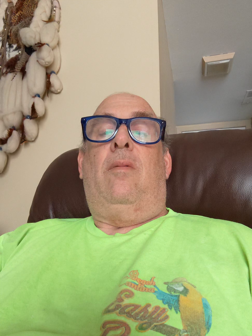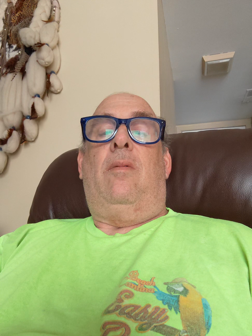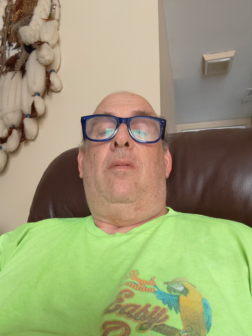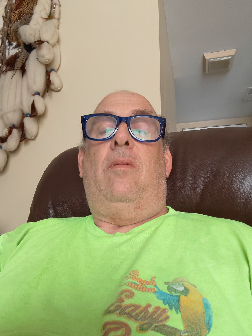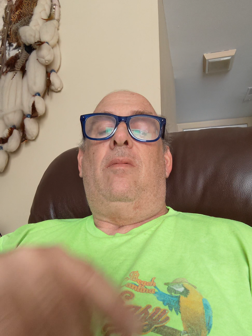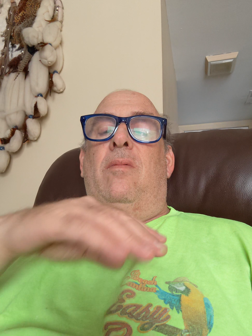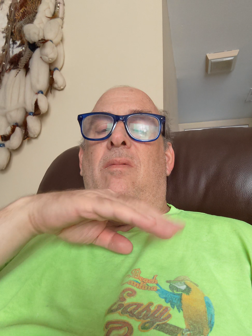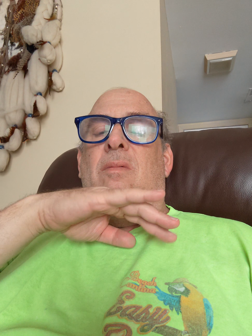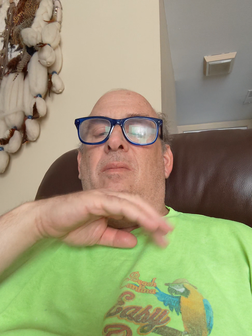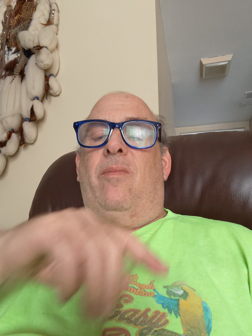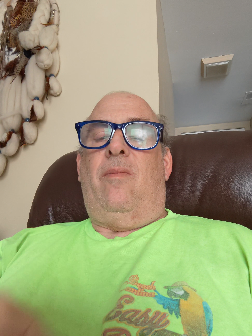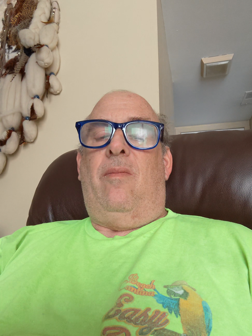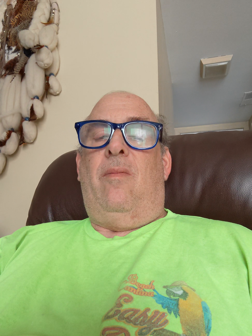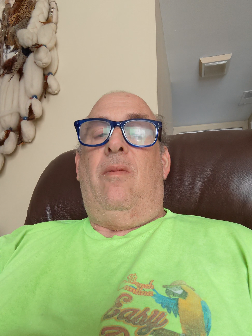dirty